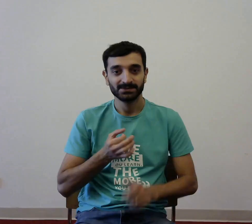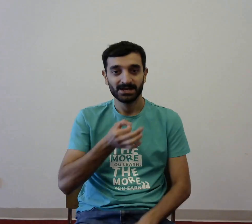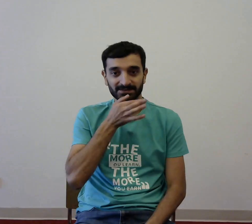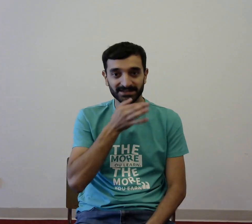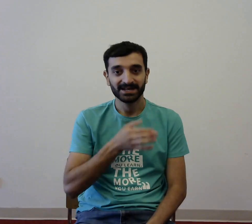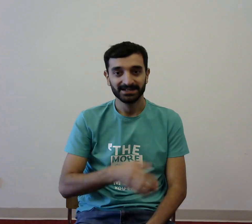xoşu gəlmək